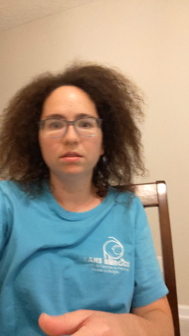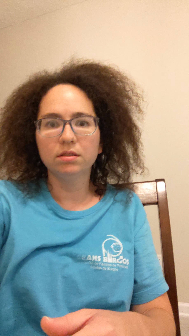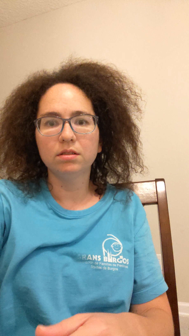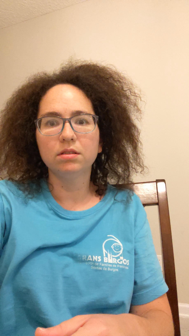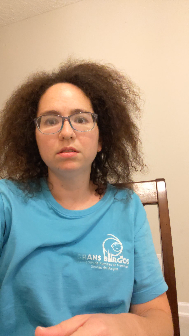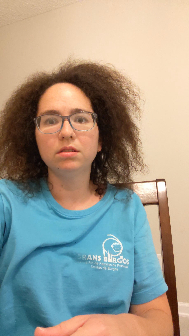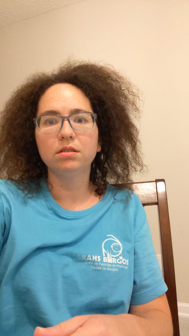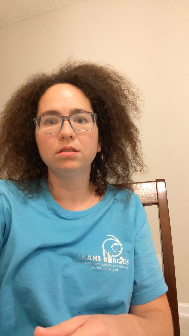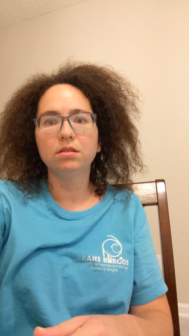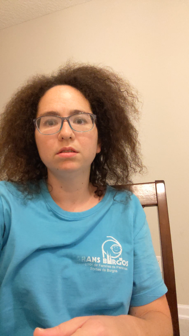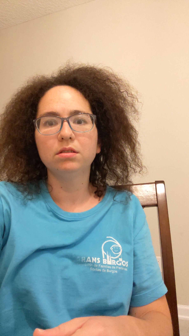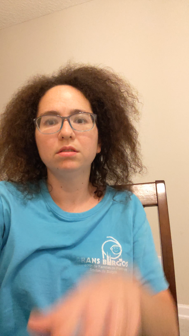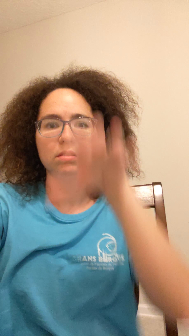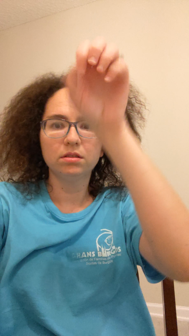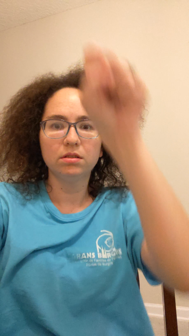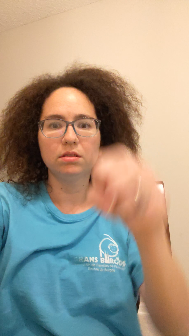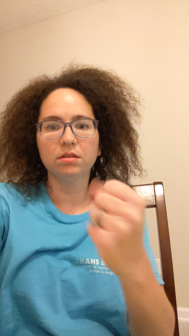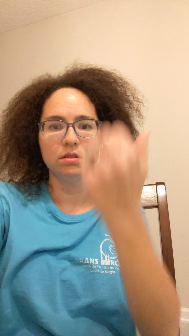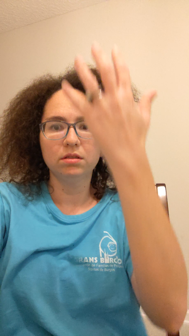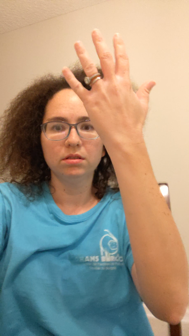gloves